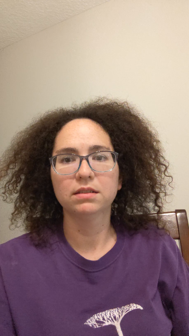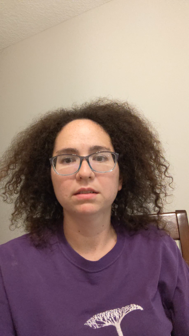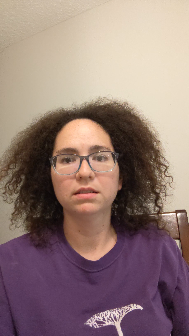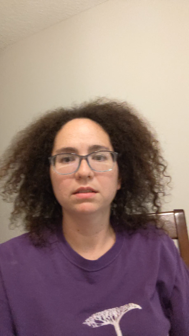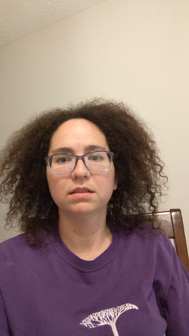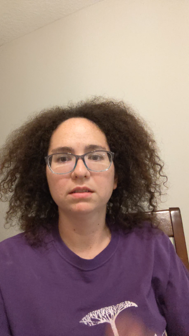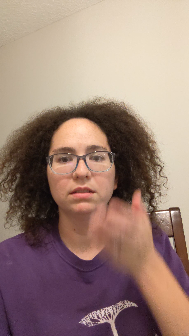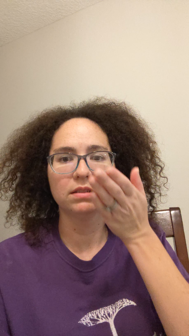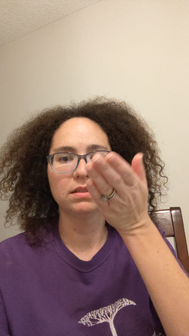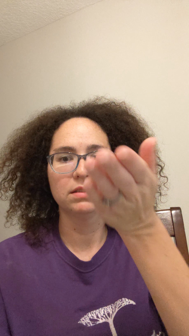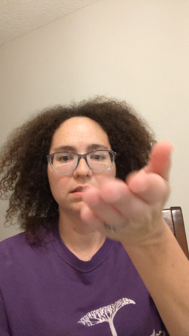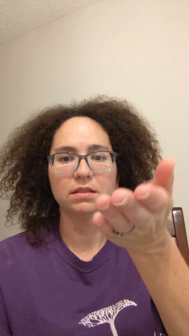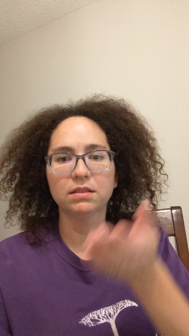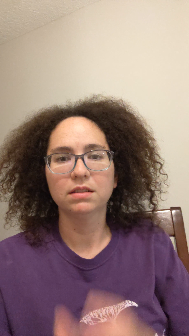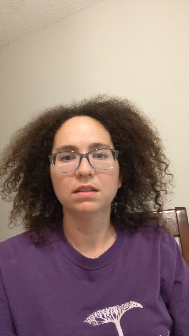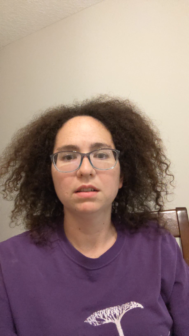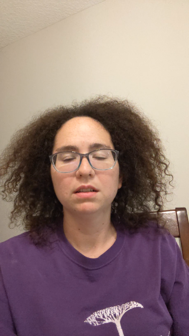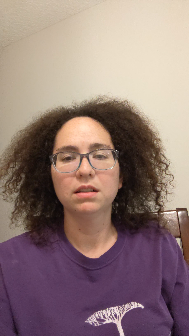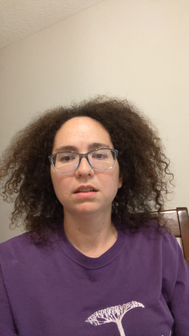oven